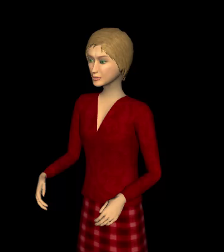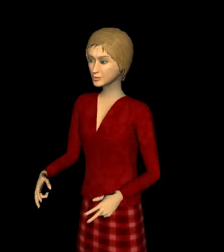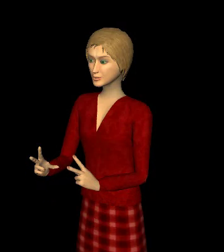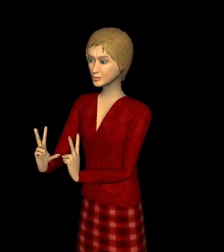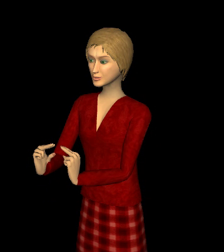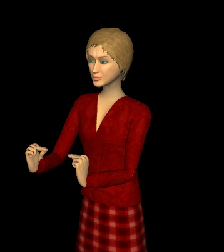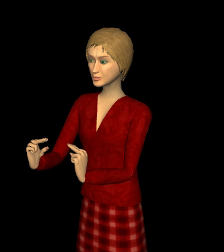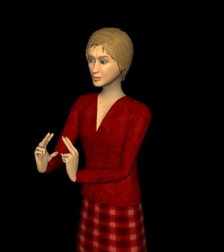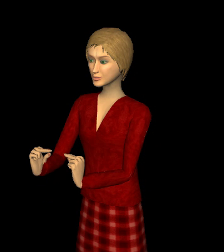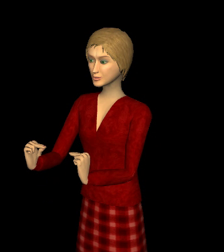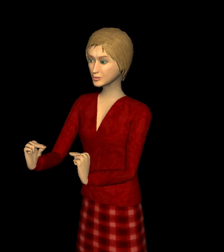يشرح